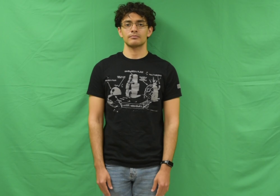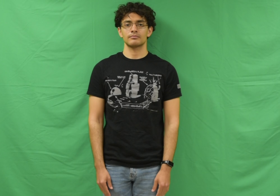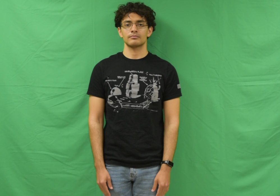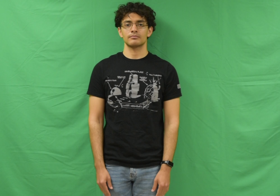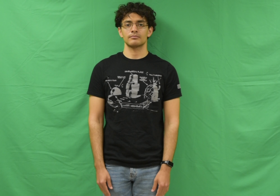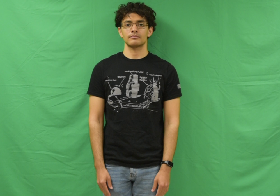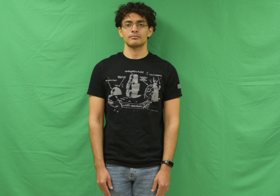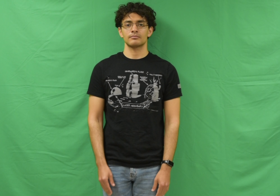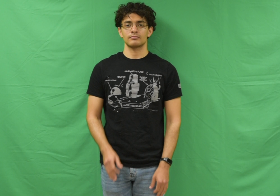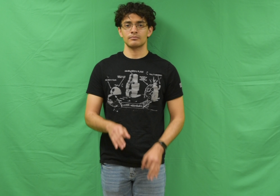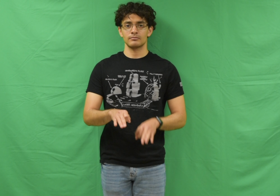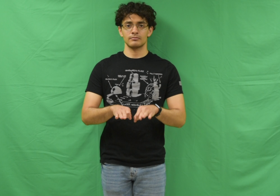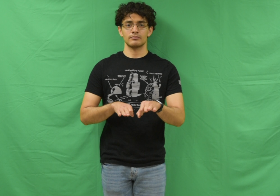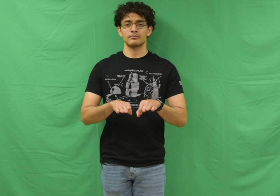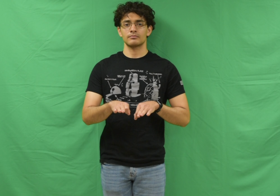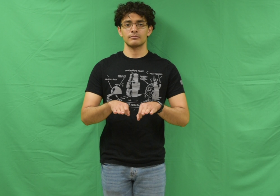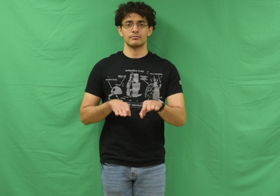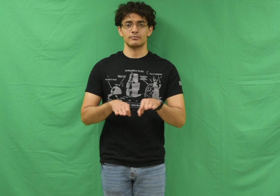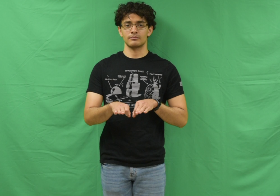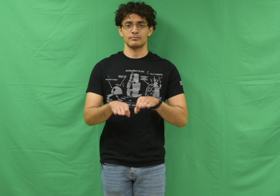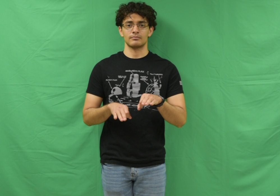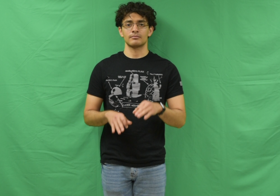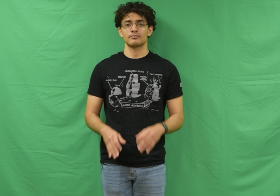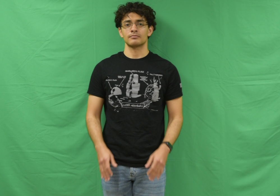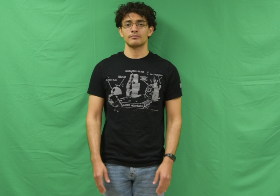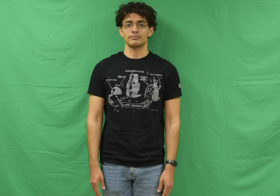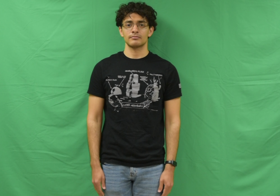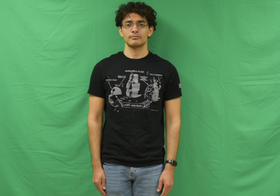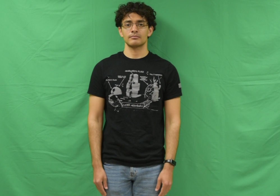trabajo